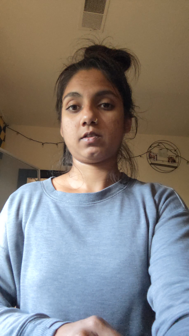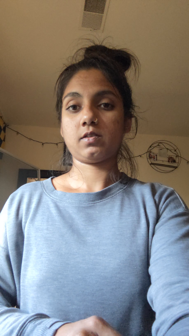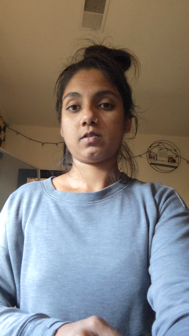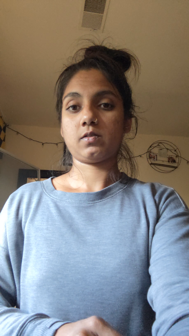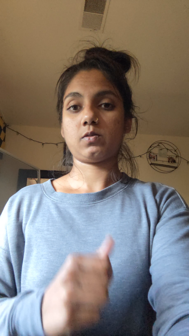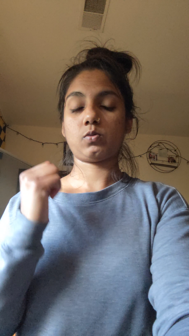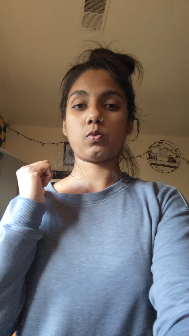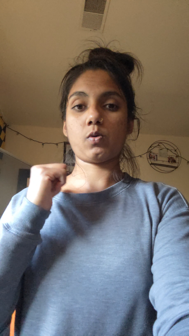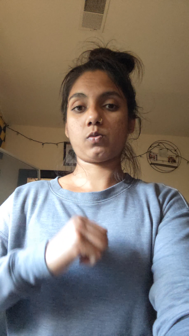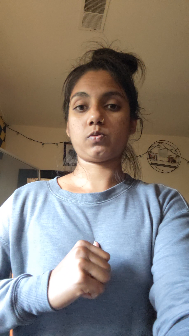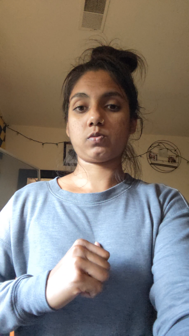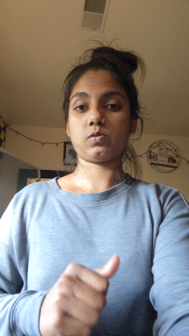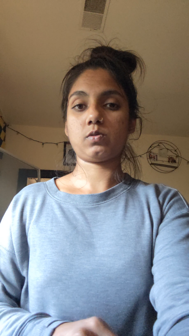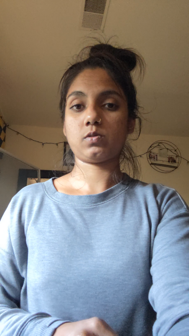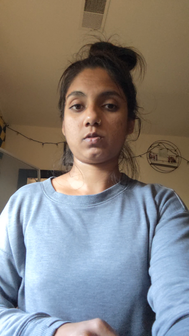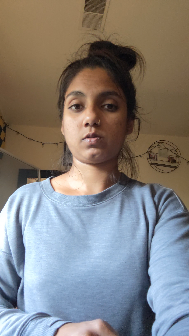coats